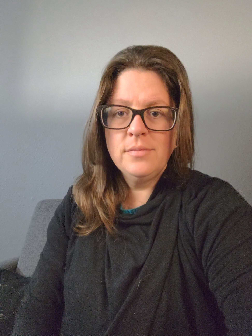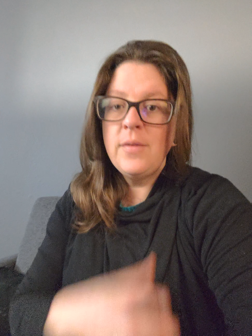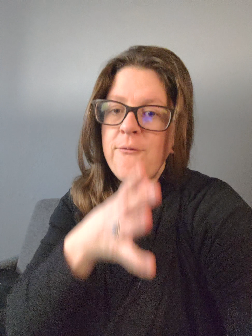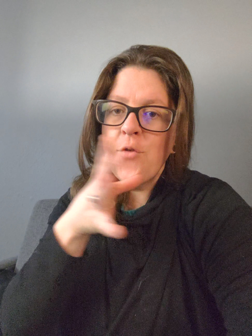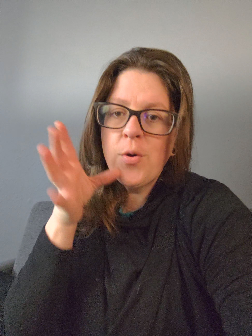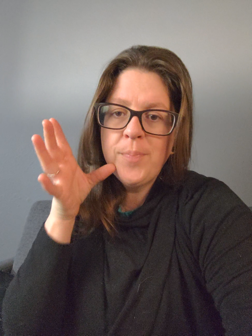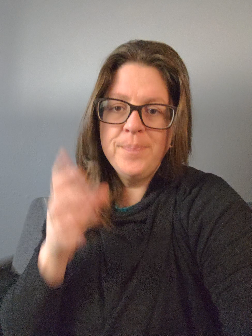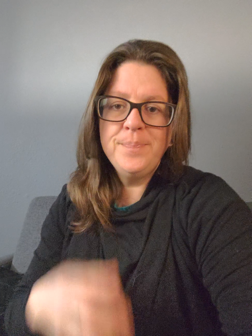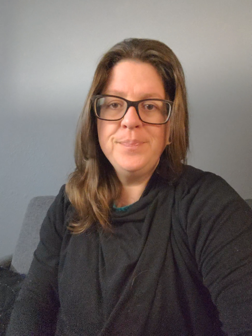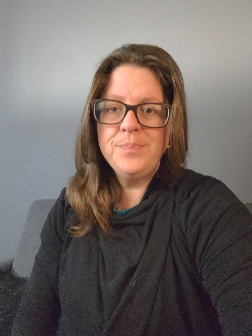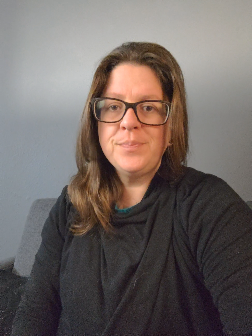farm